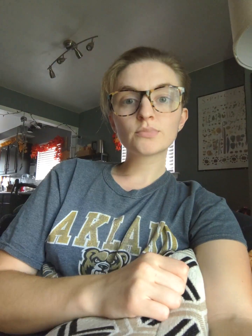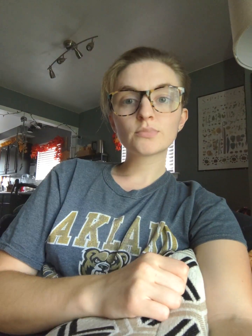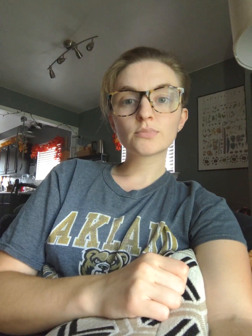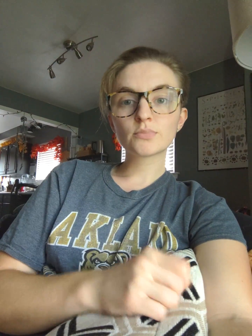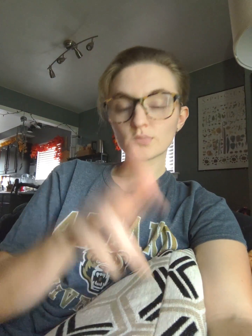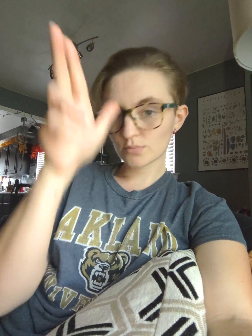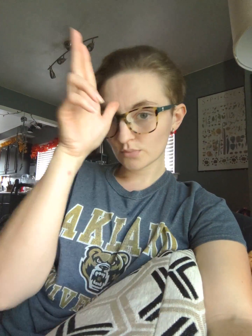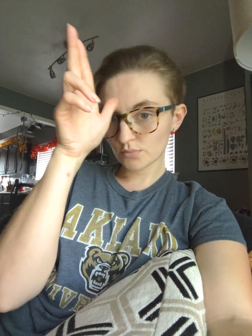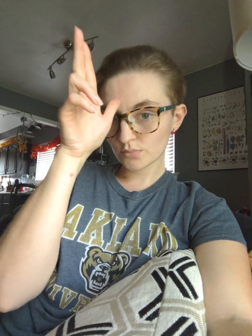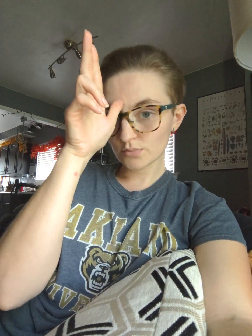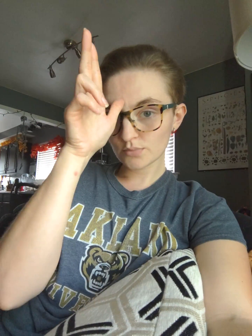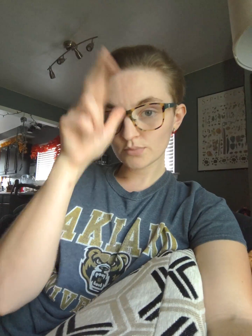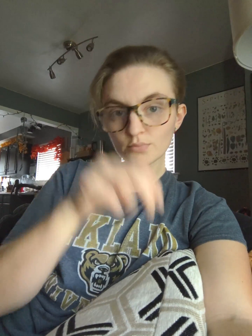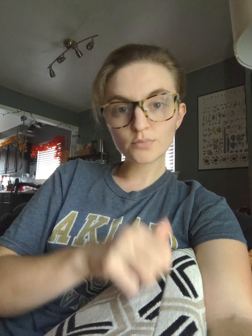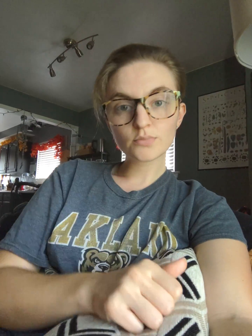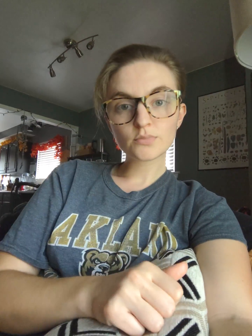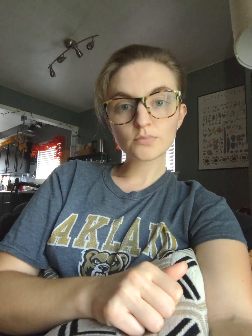rooster